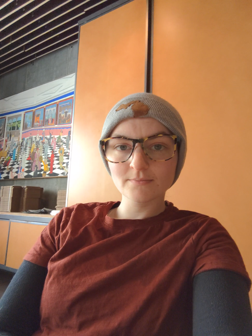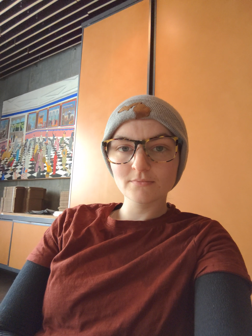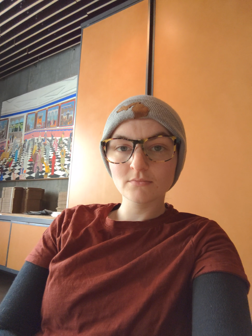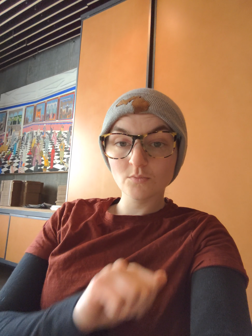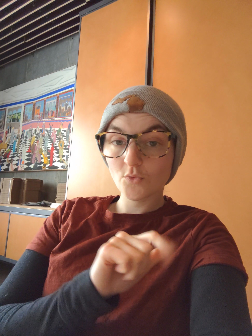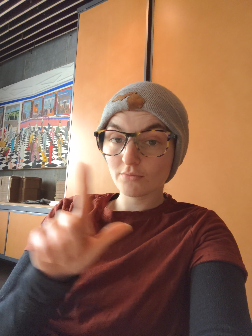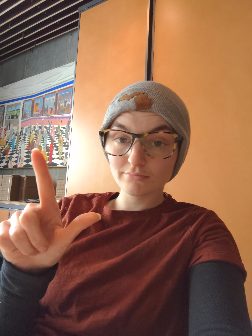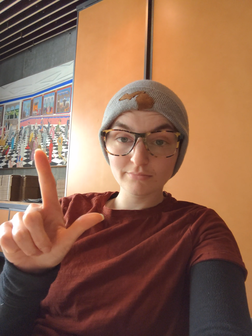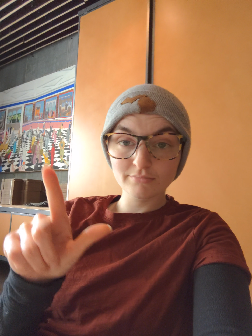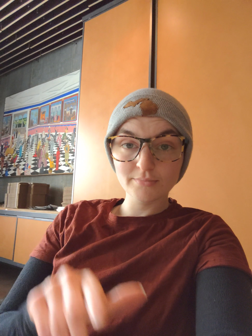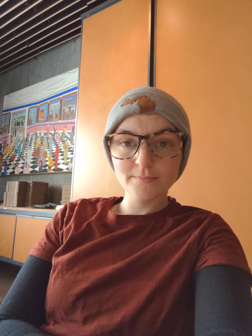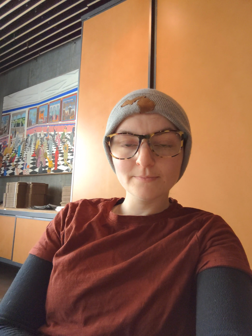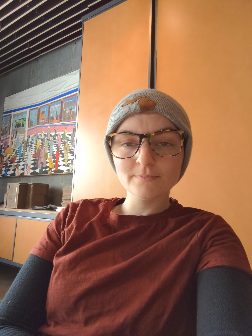all